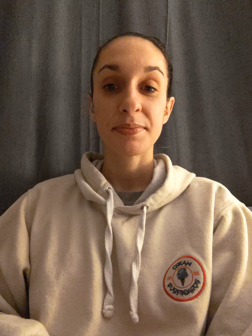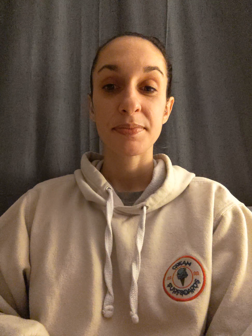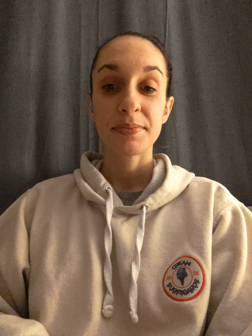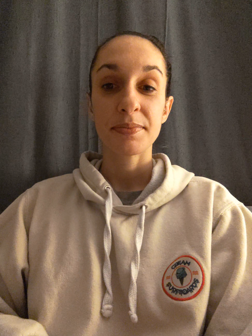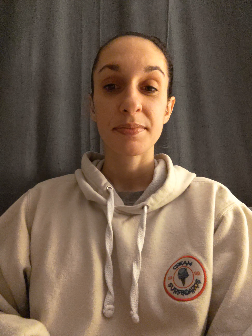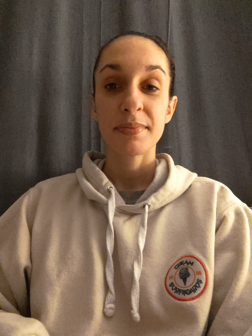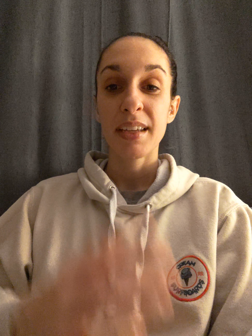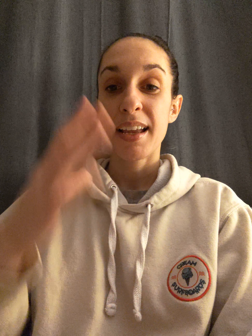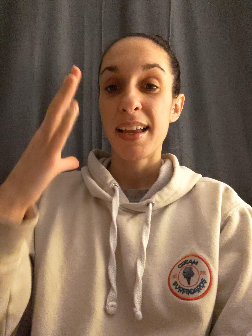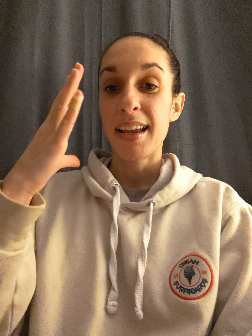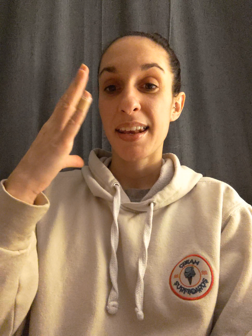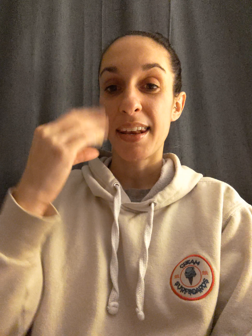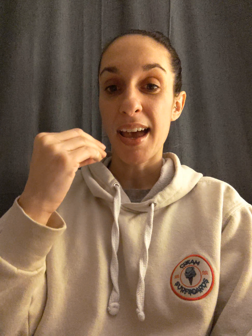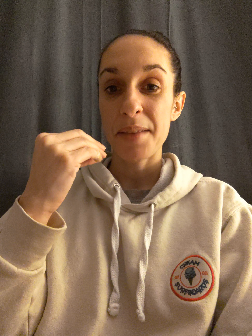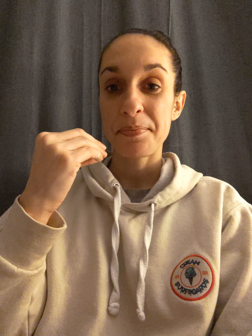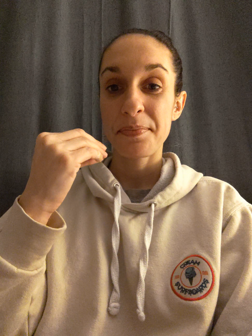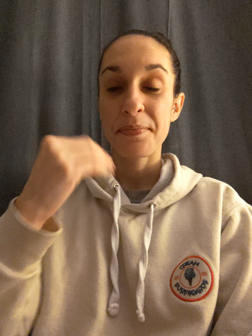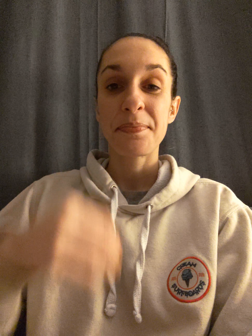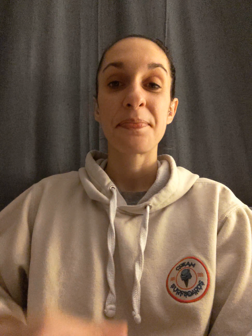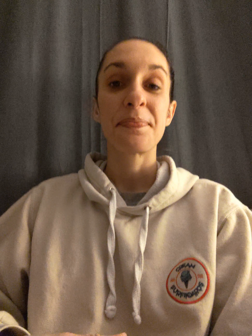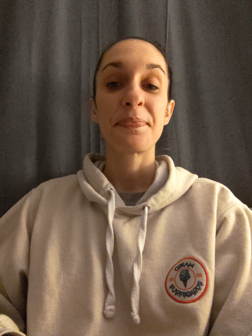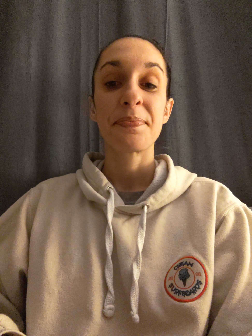nap